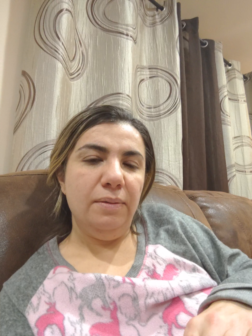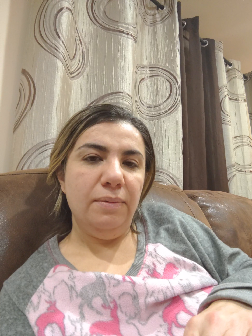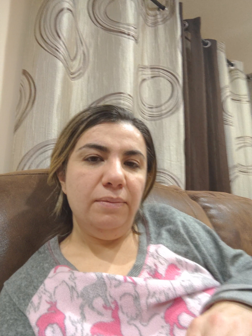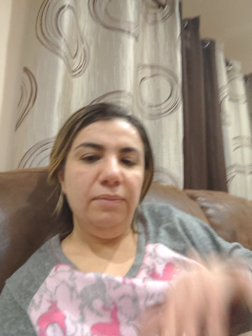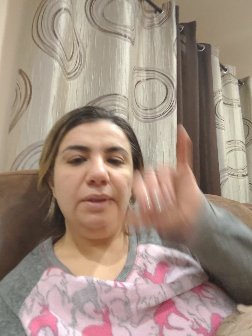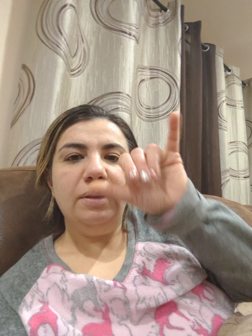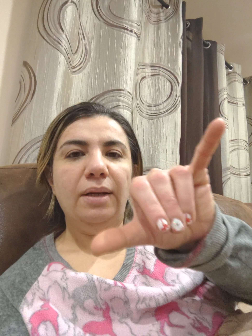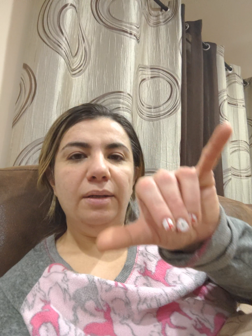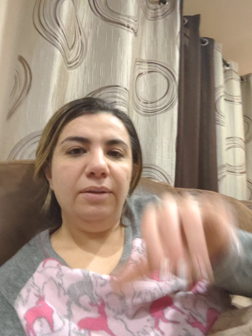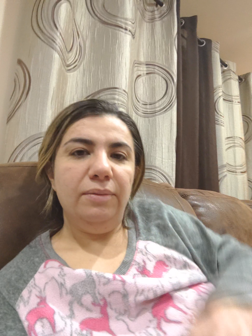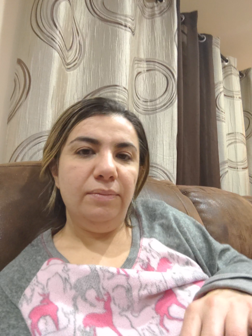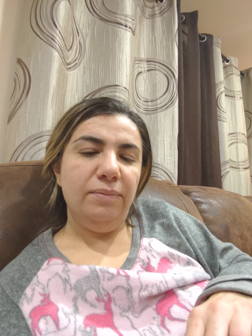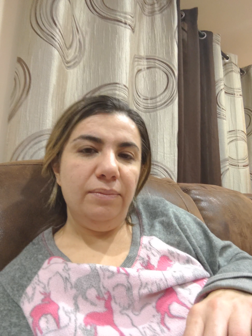stay